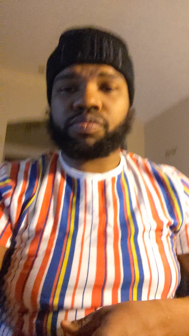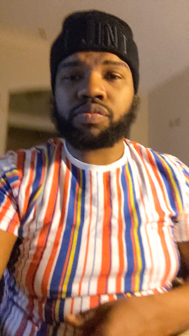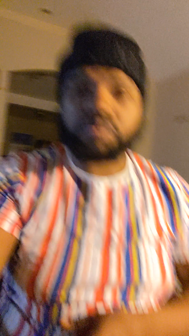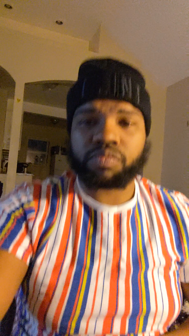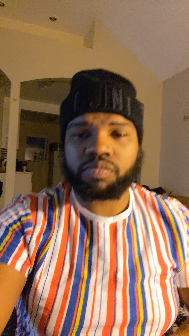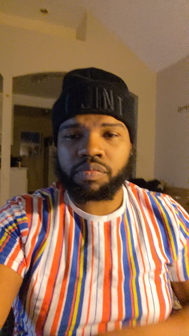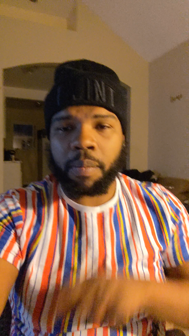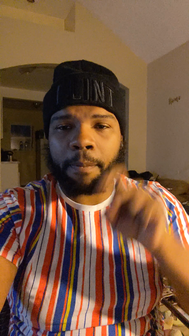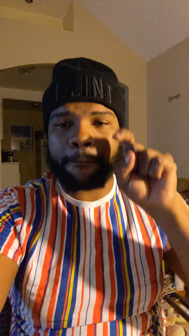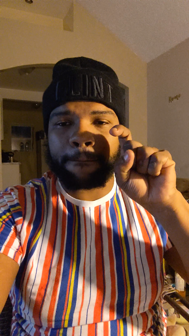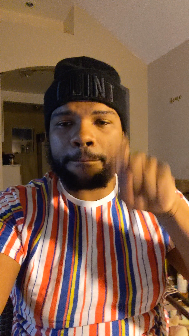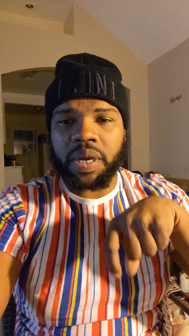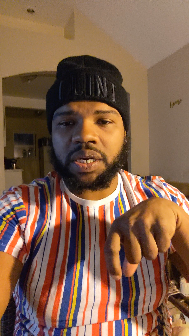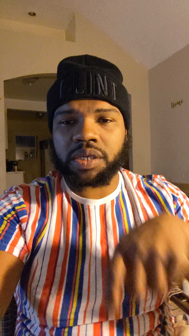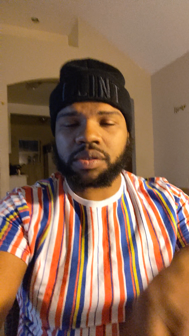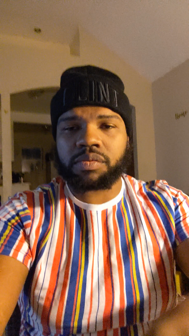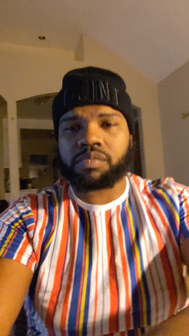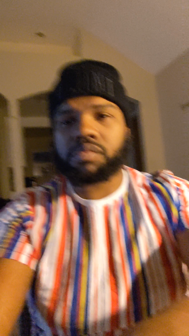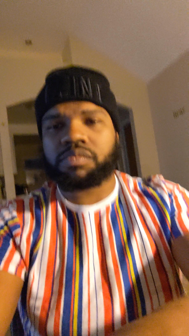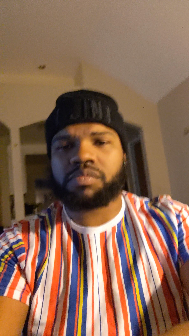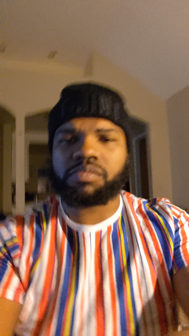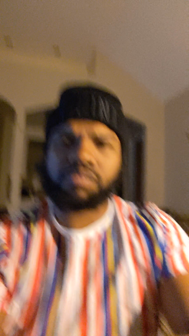must